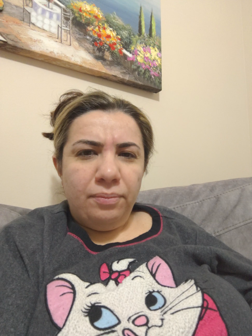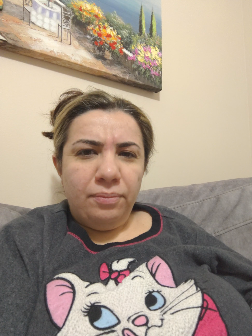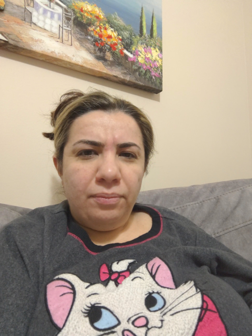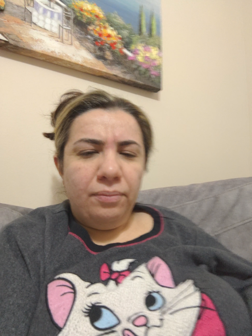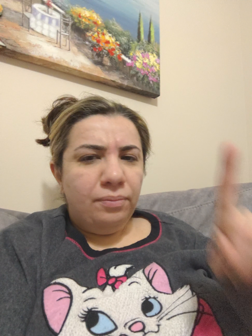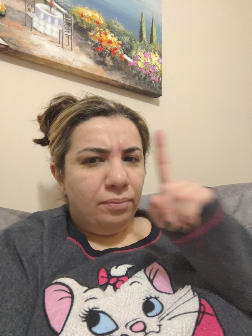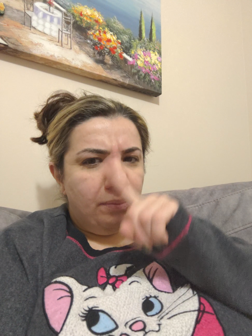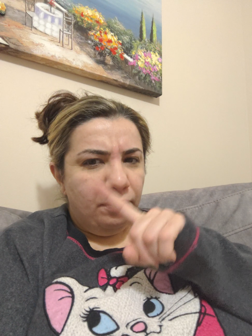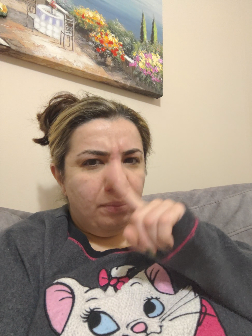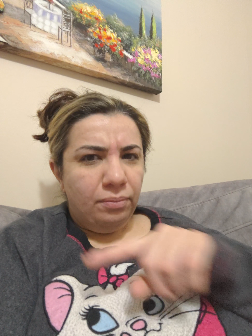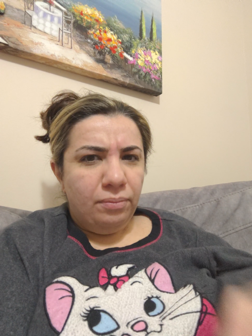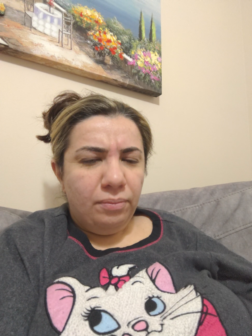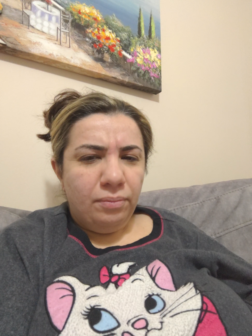mouse